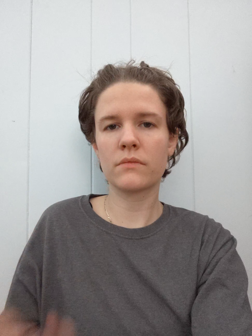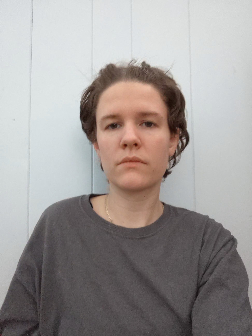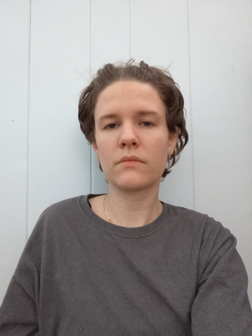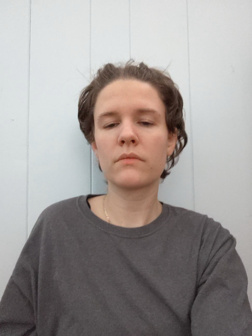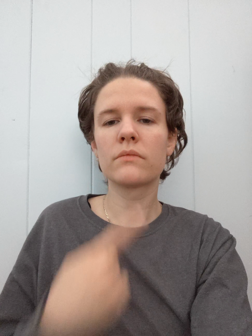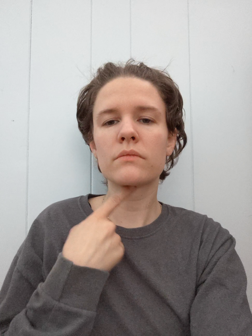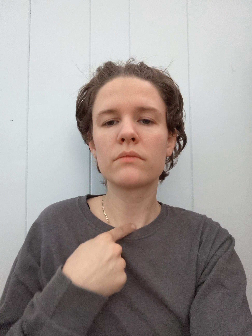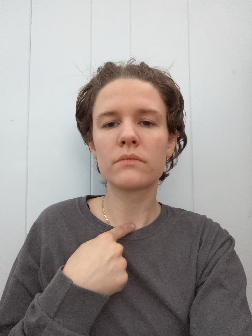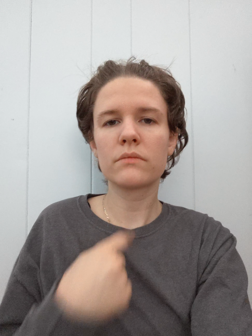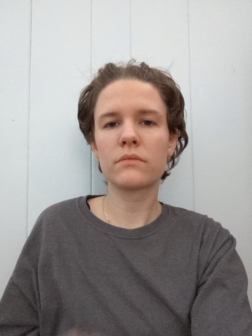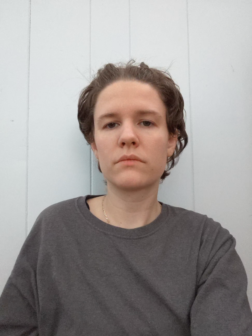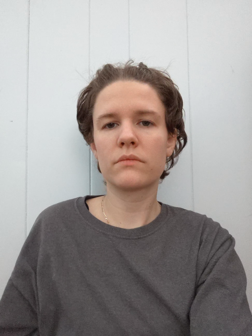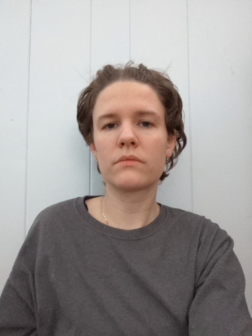thirsty